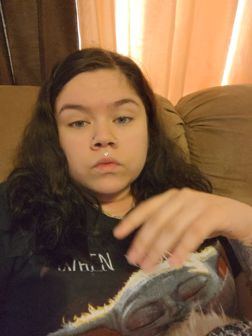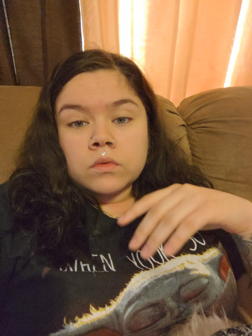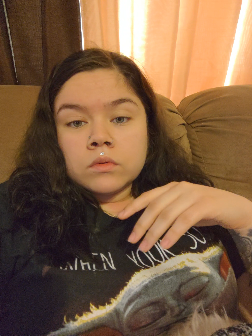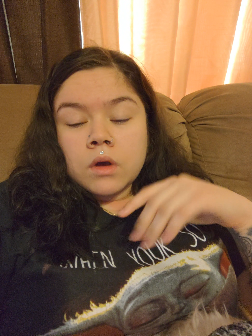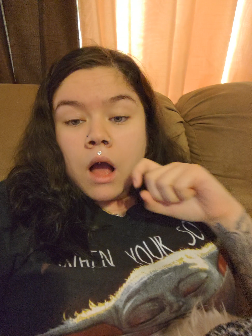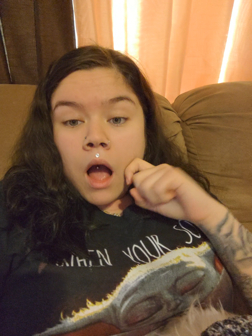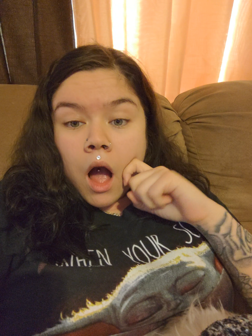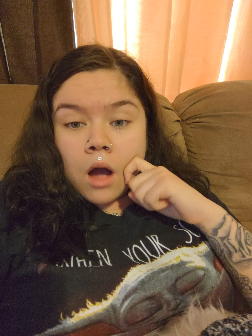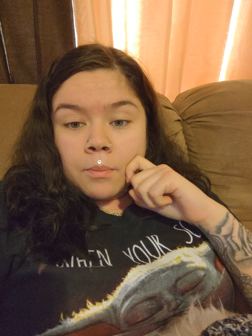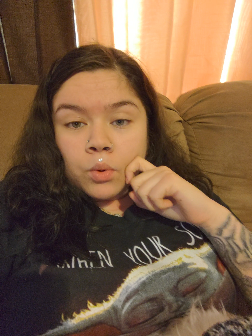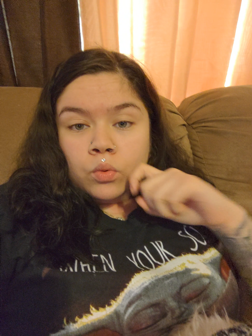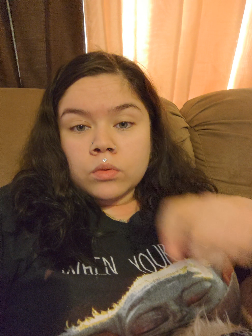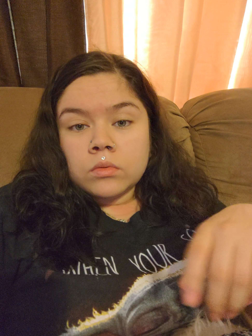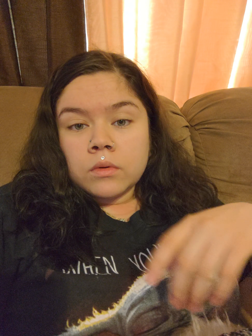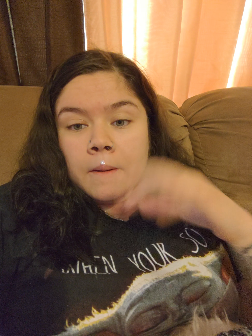apple